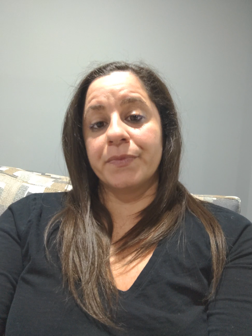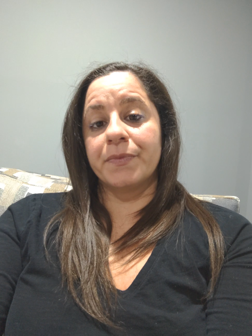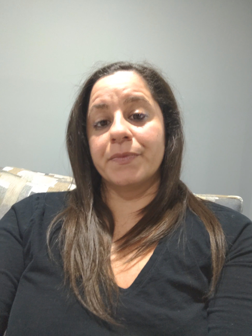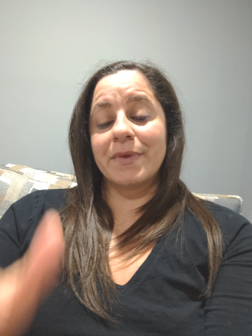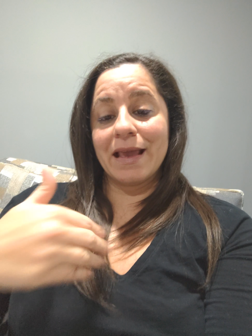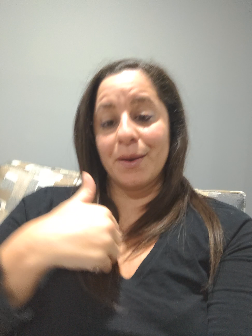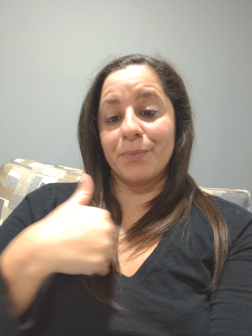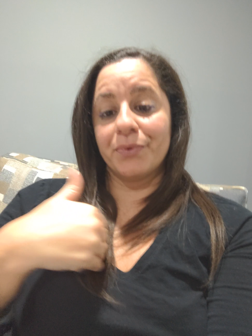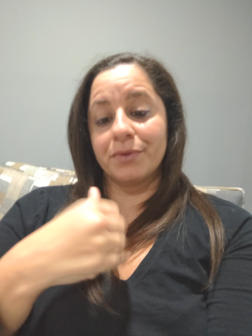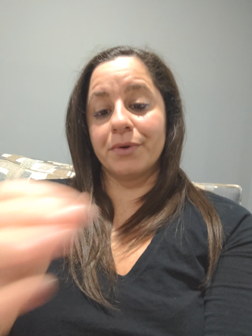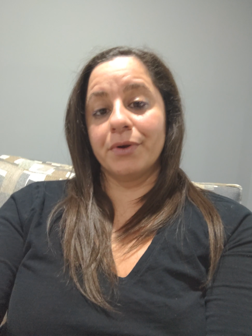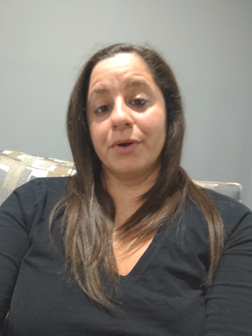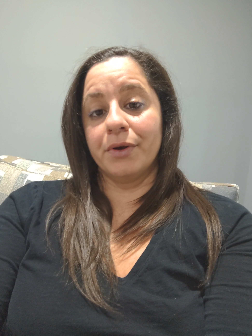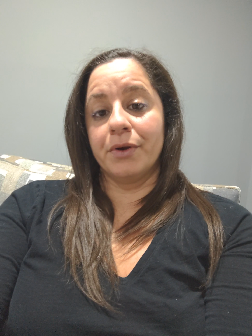animal